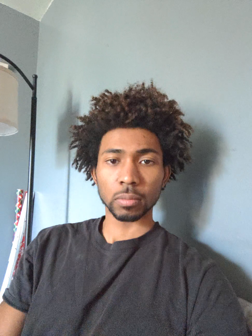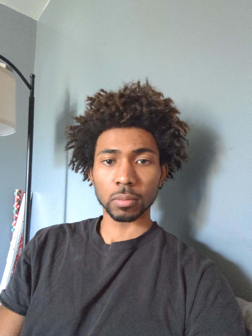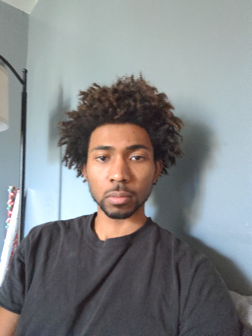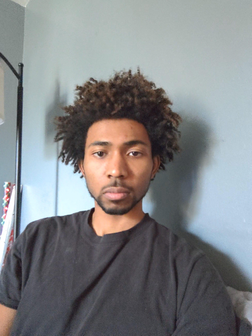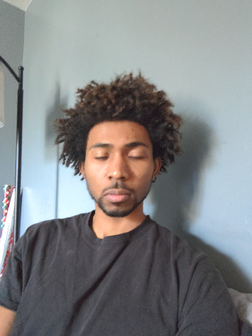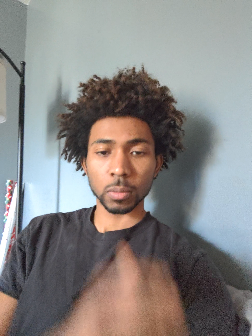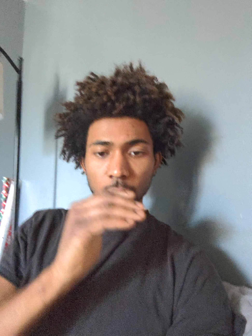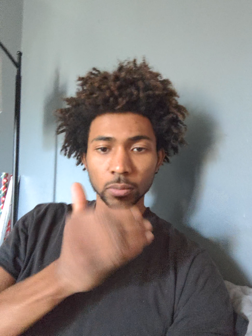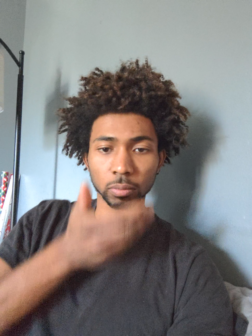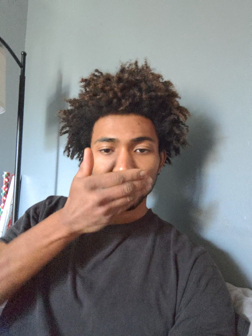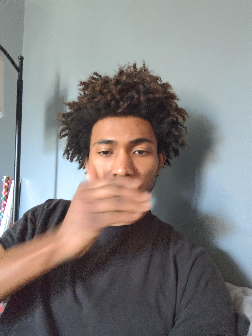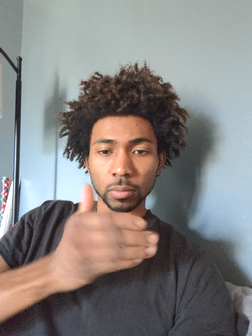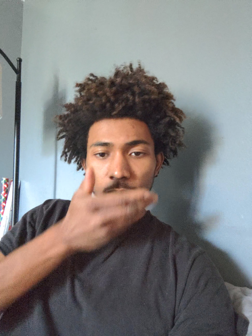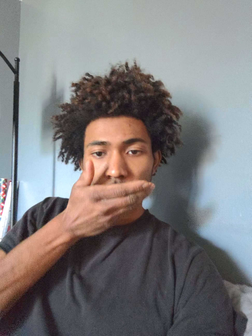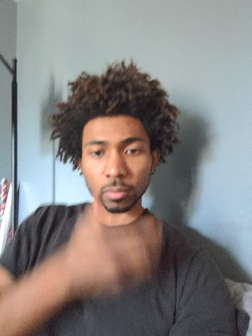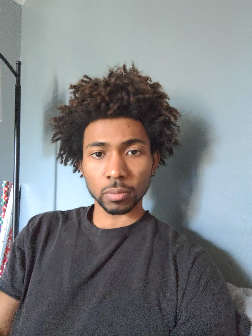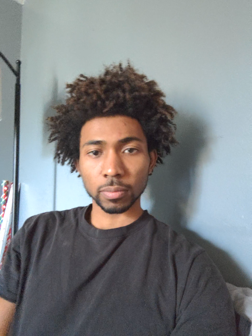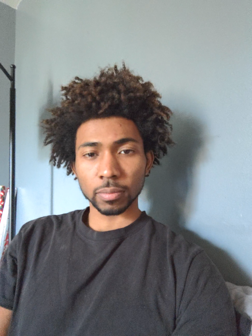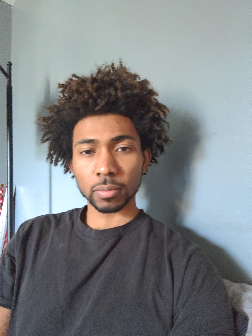cereal